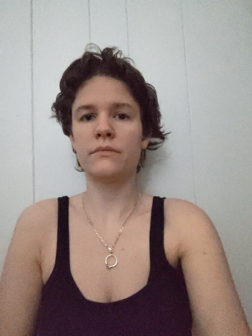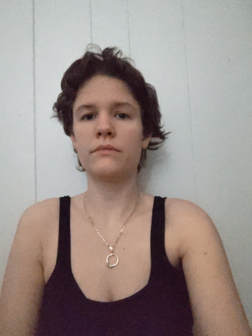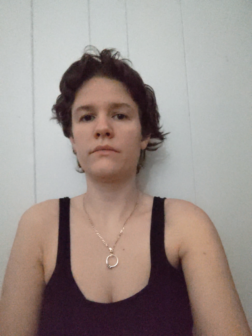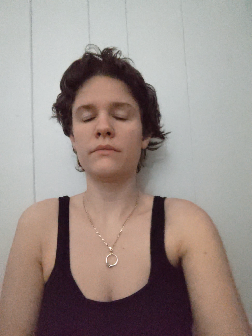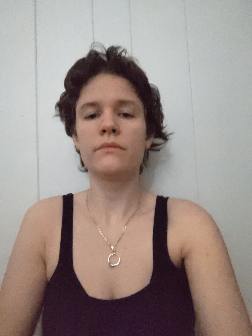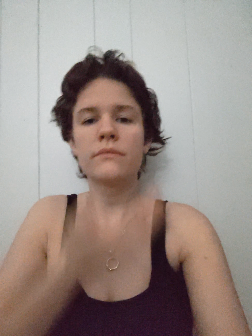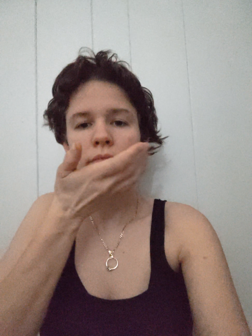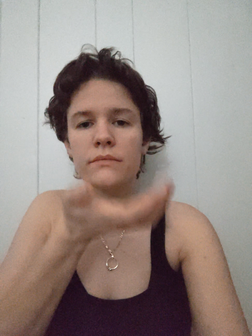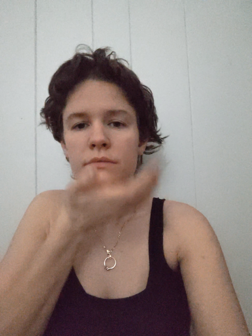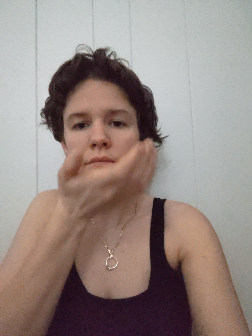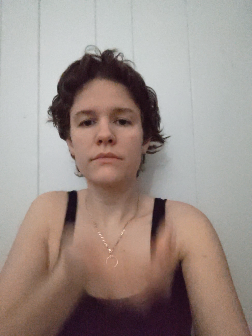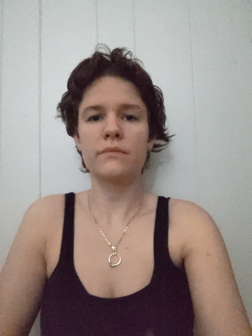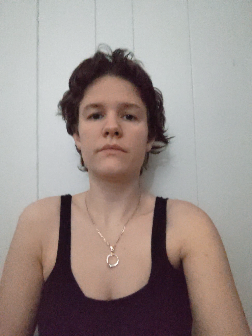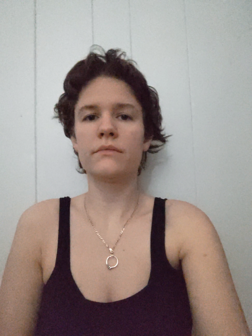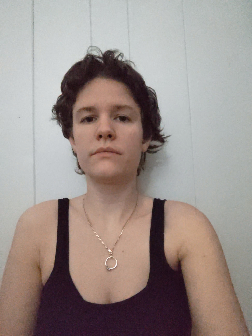grass